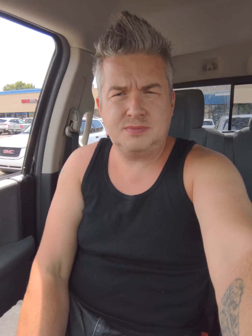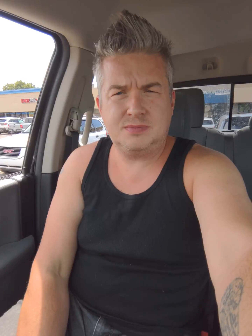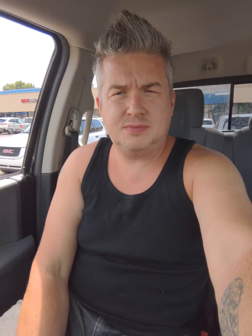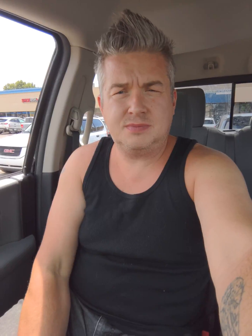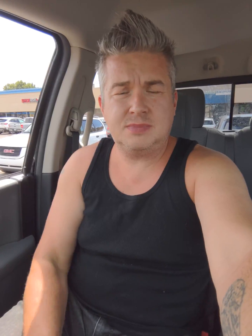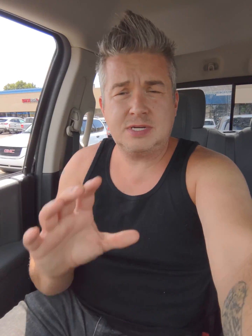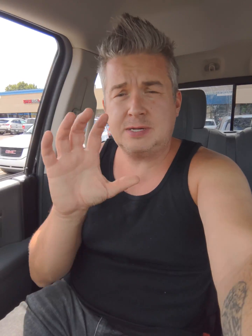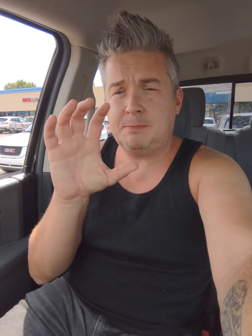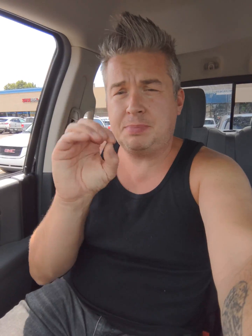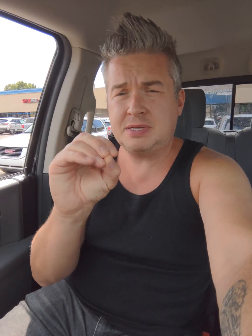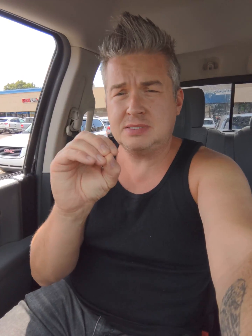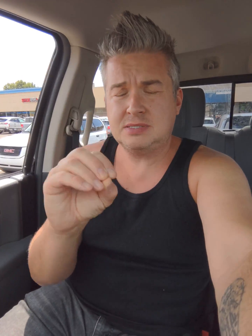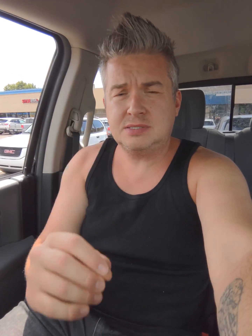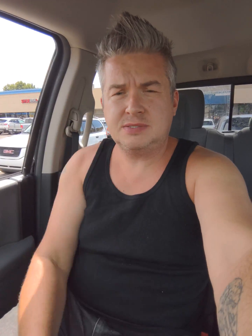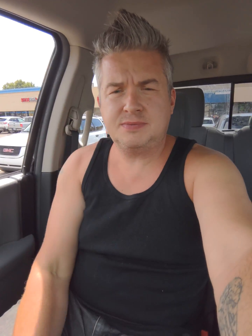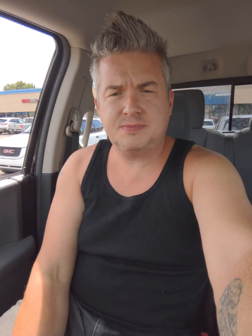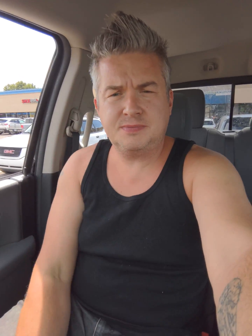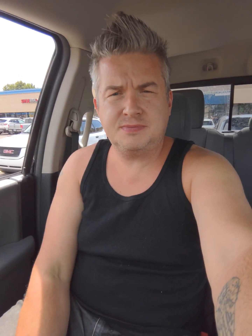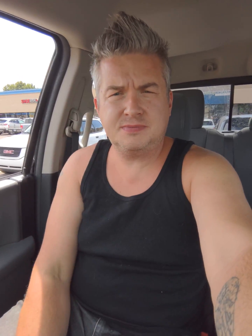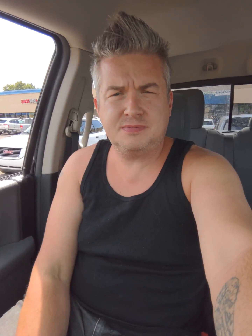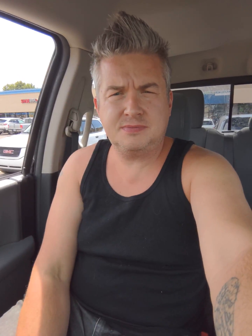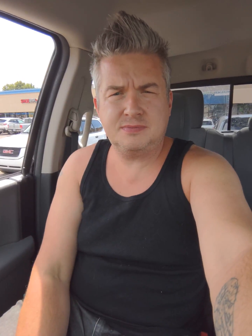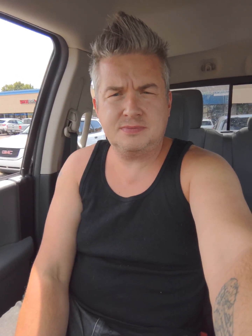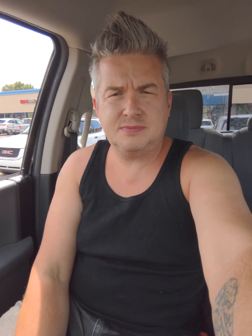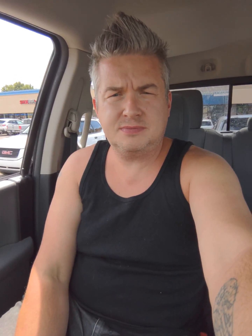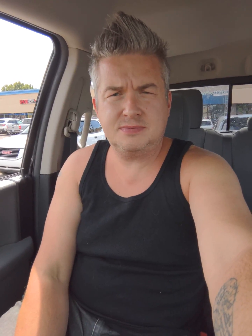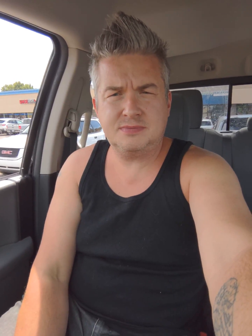bite